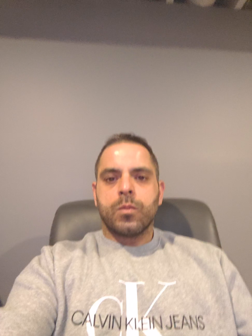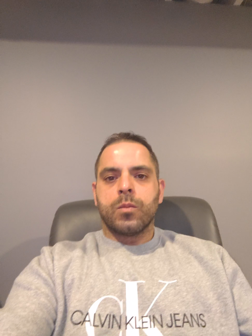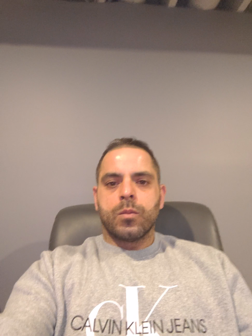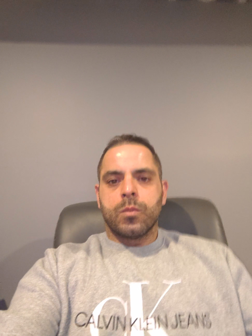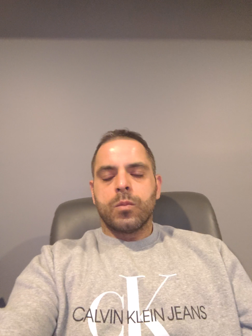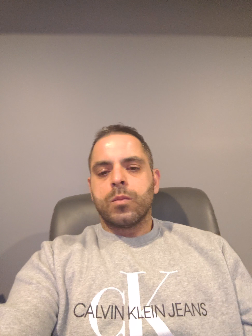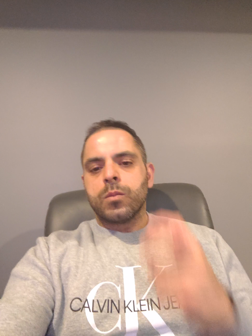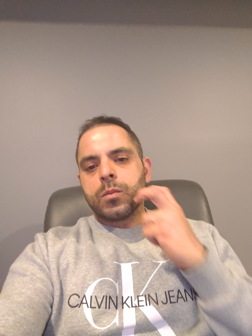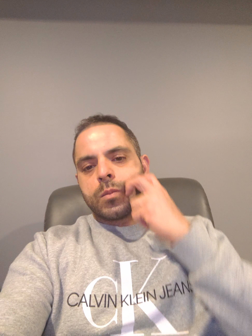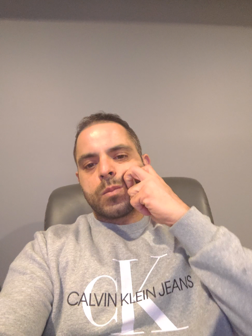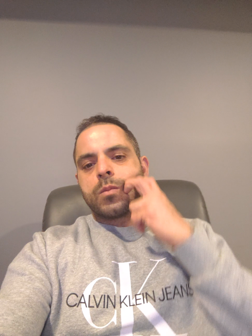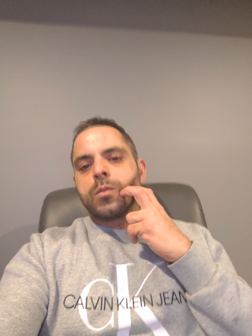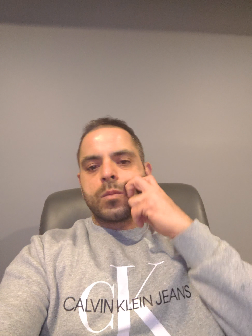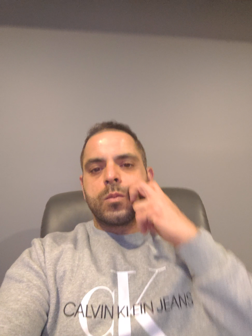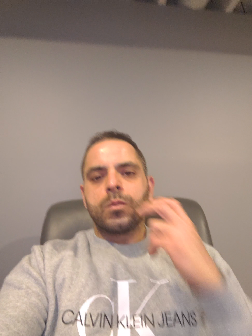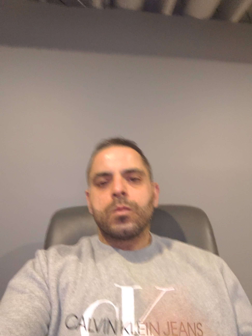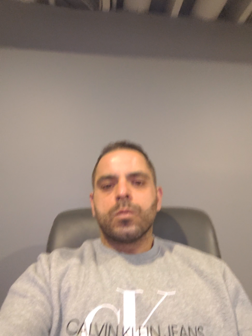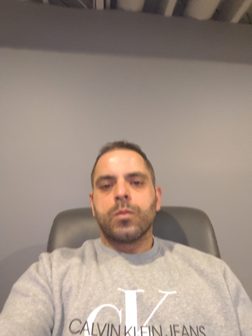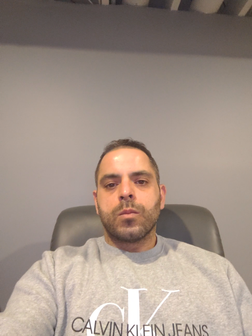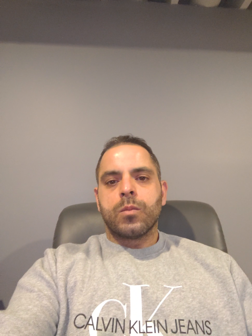gum